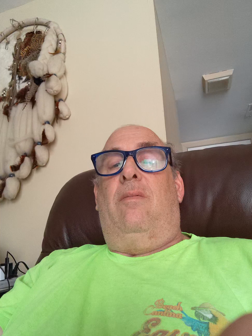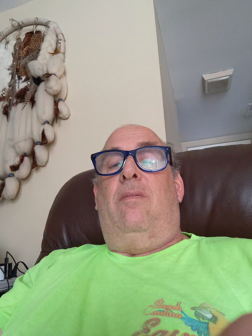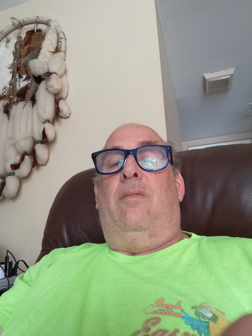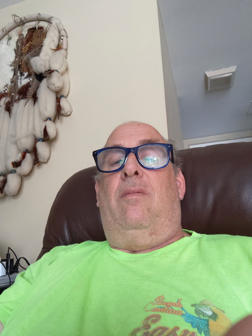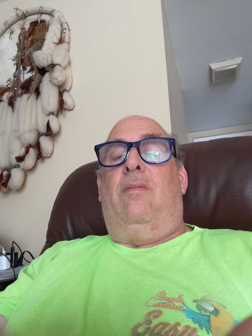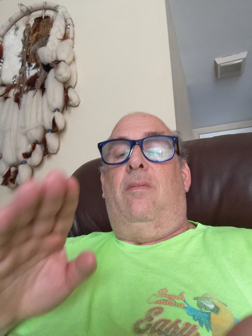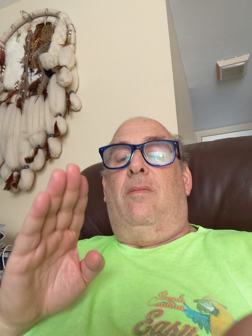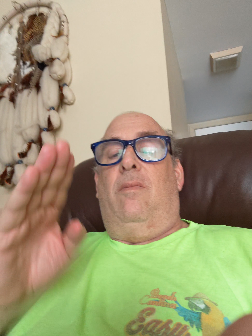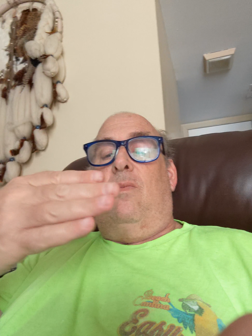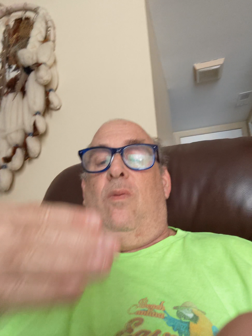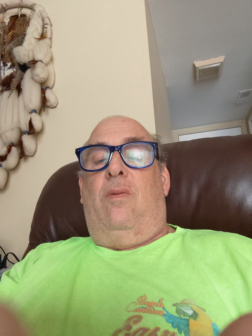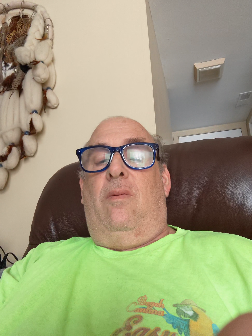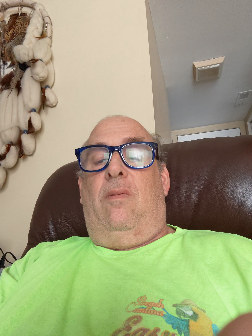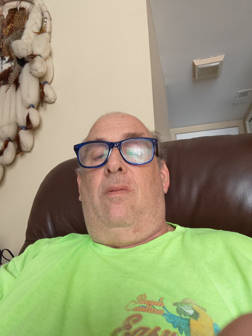room